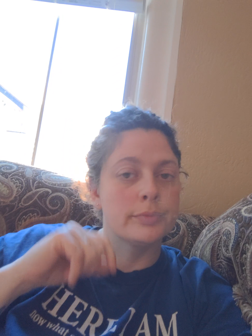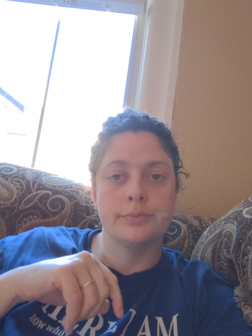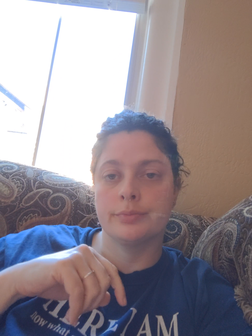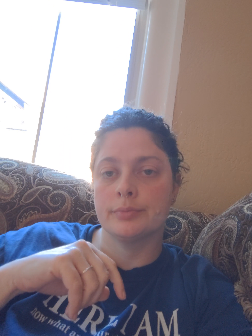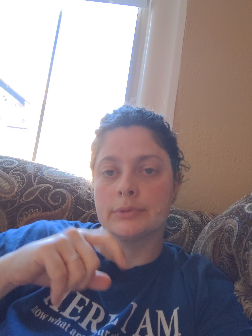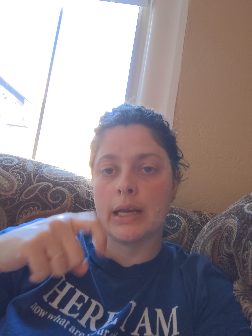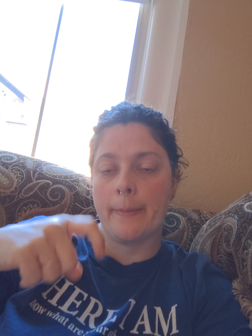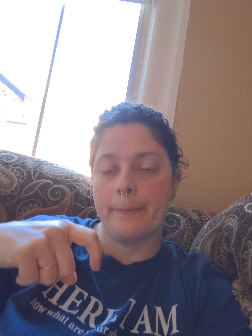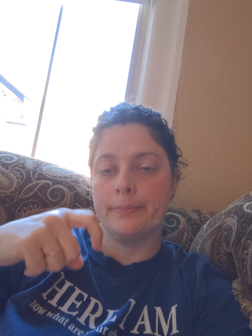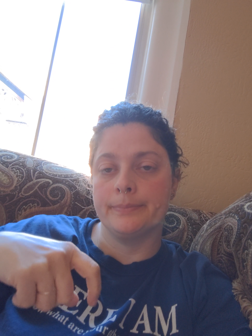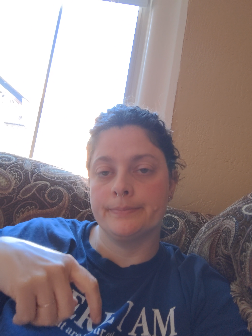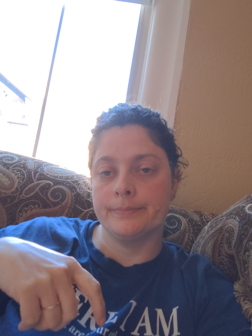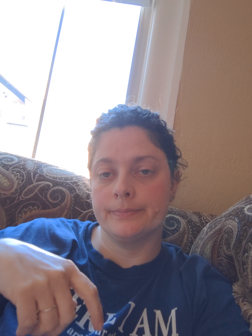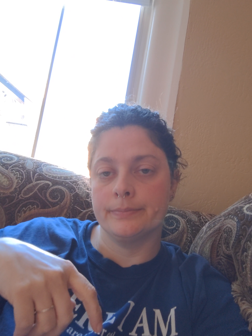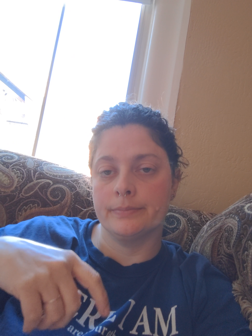time